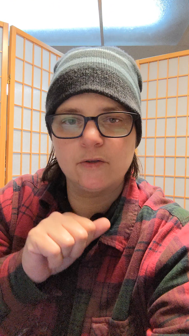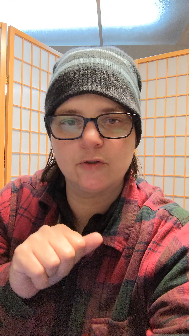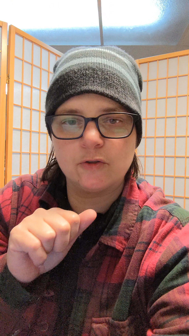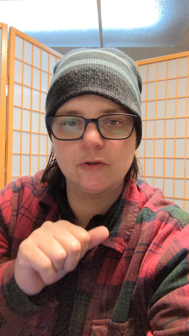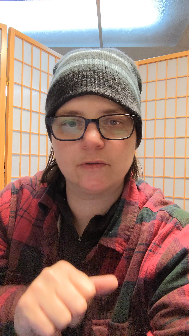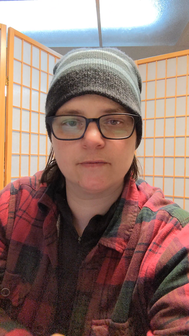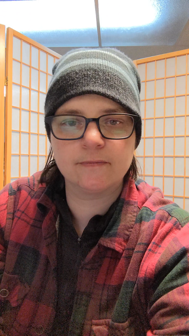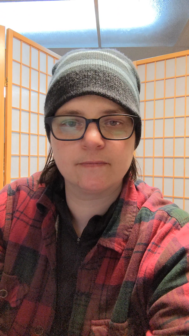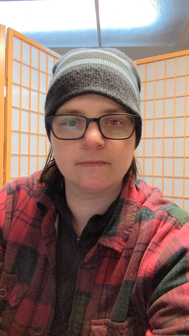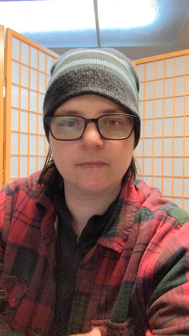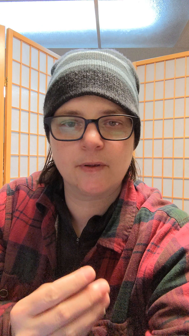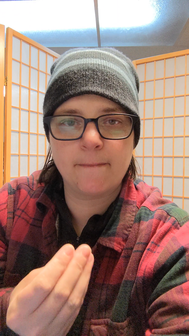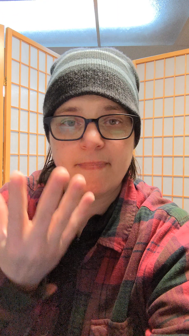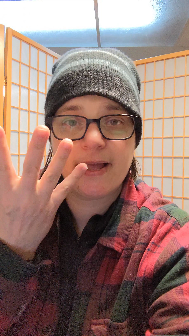plants